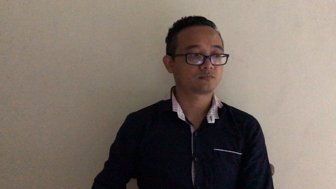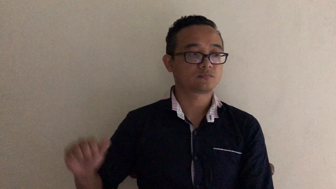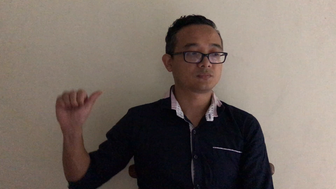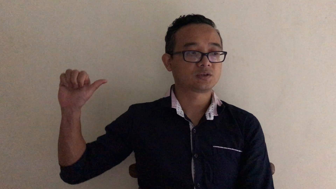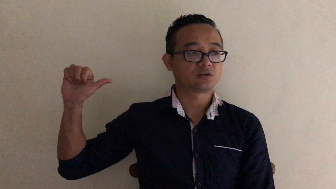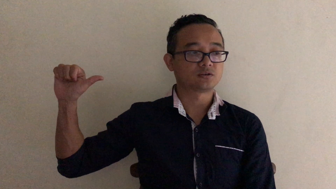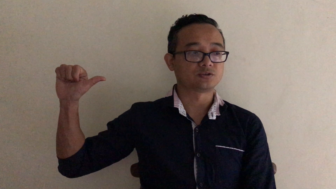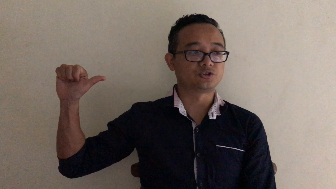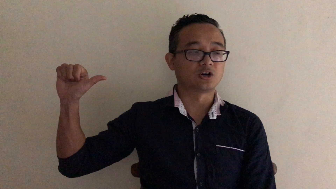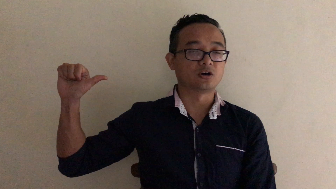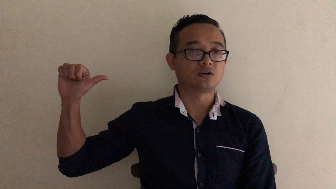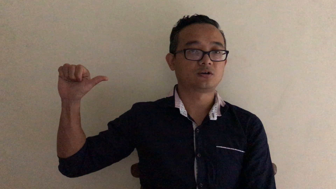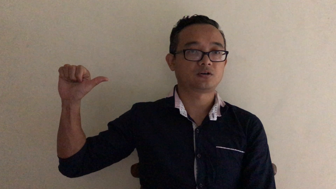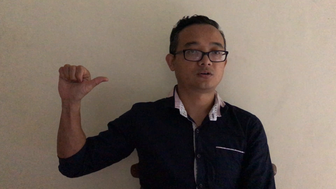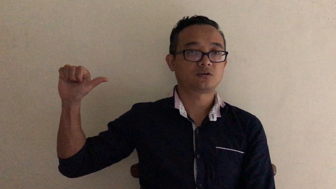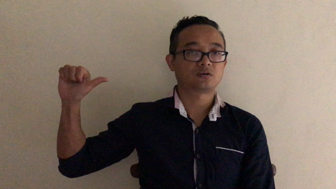ज